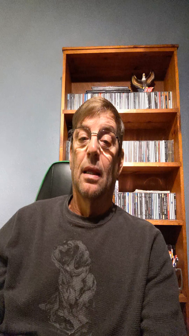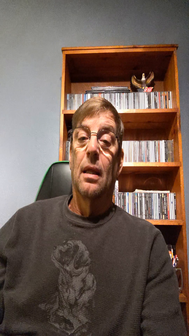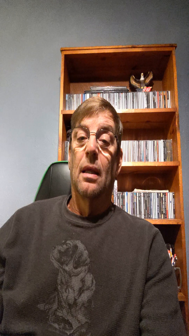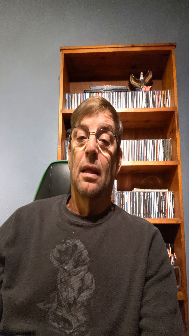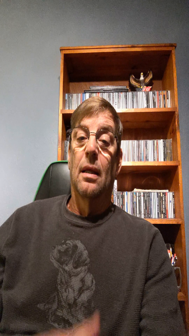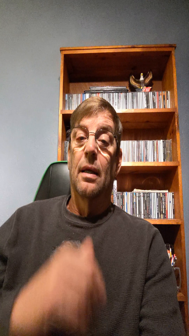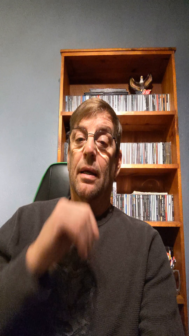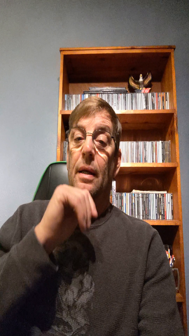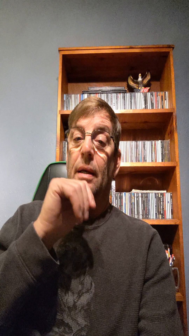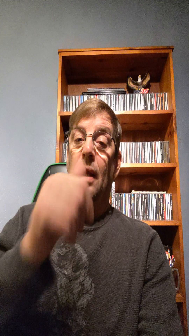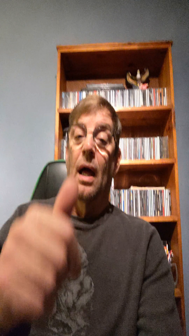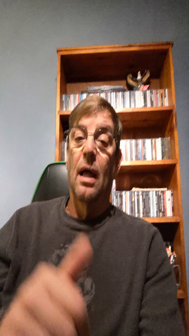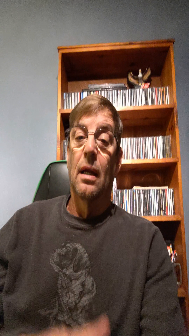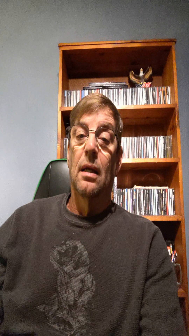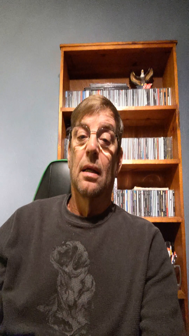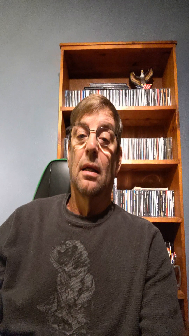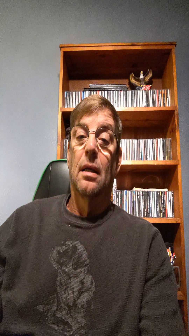not